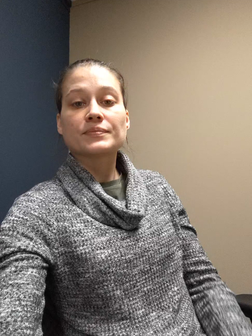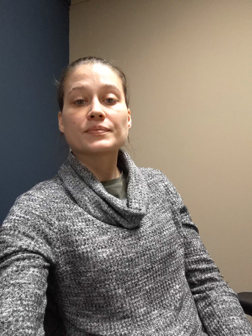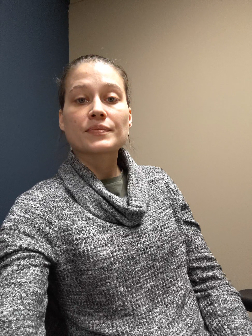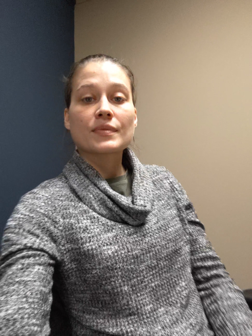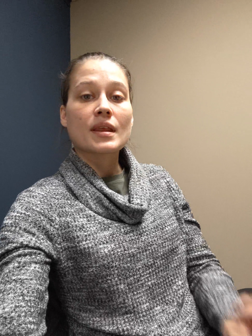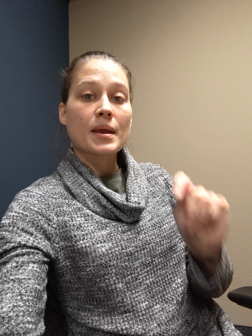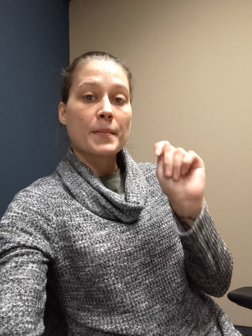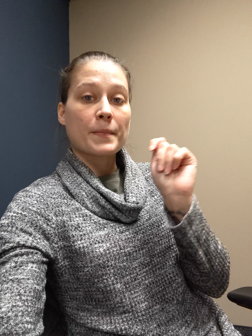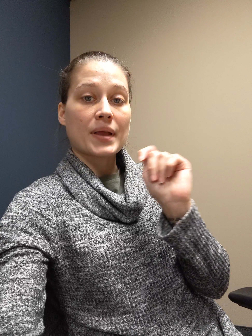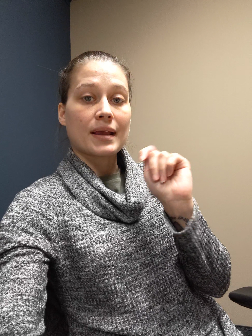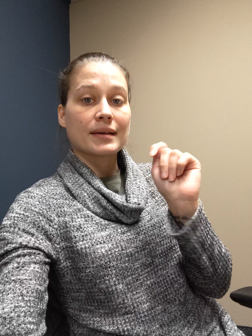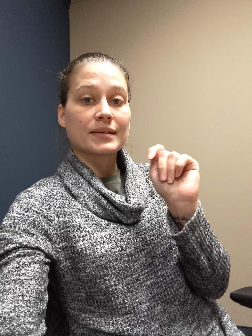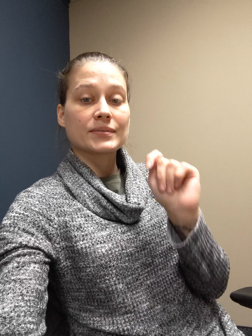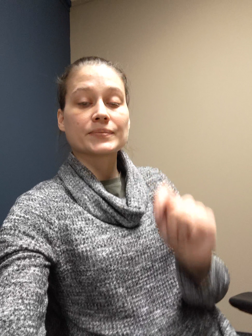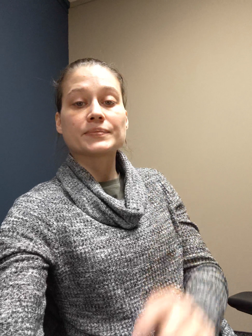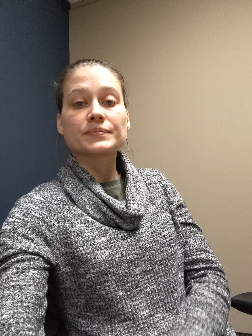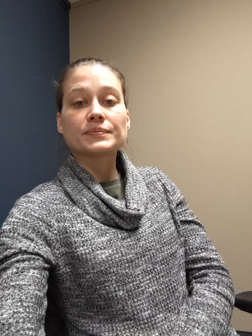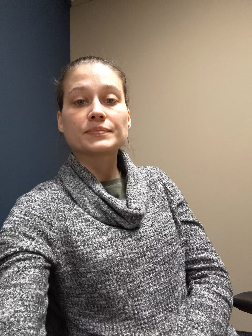potty